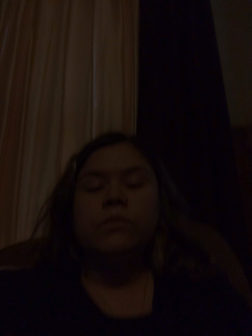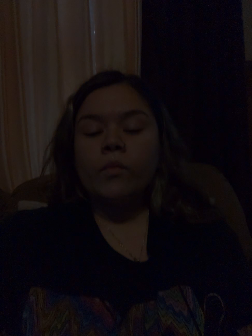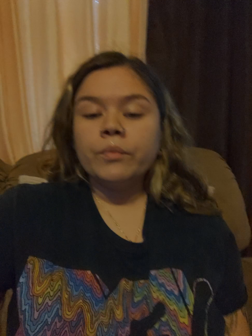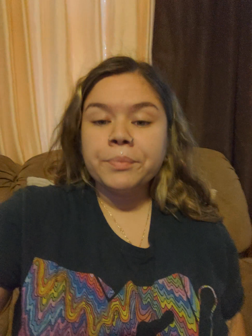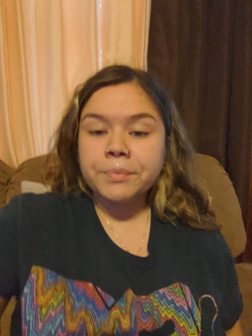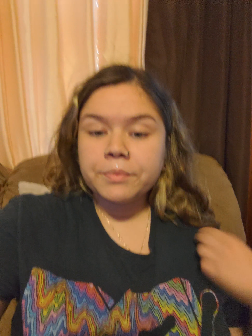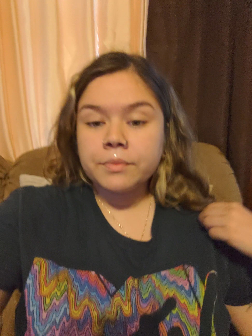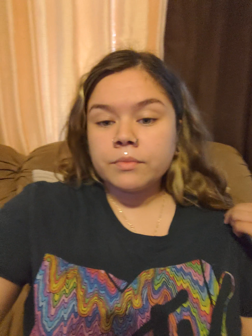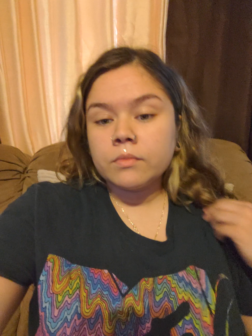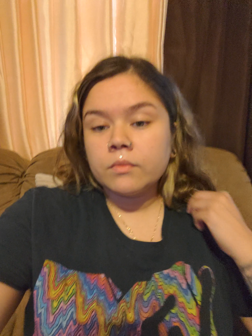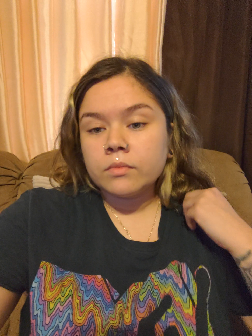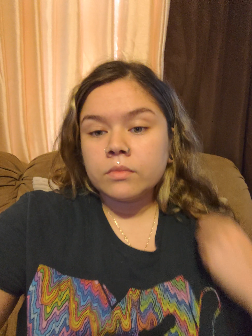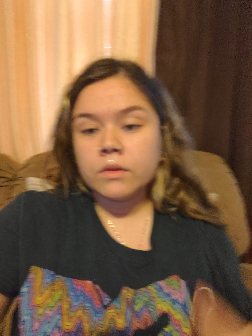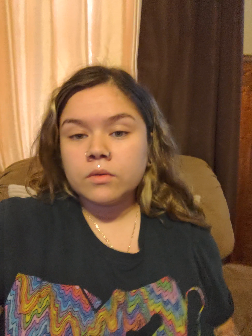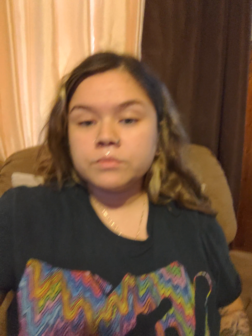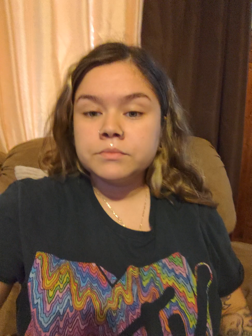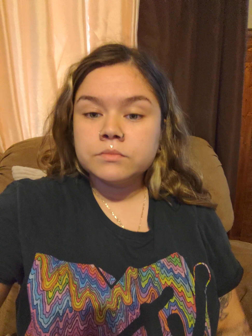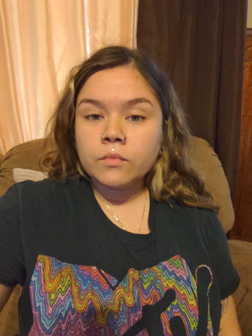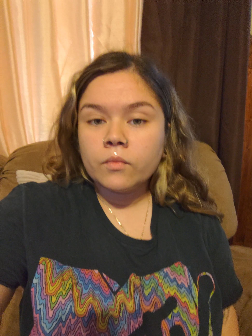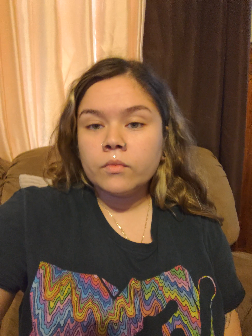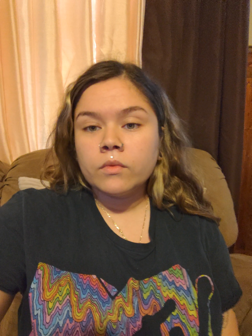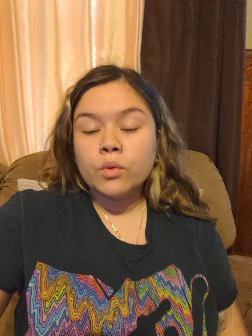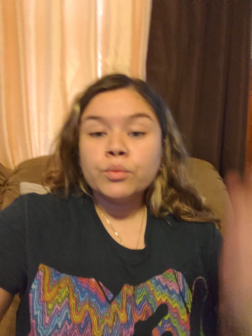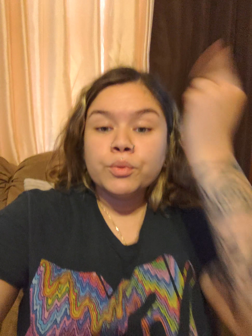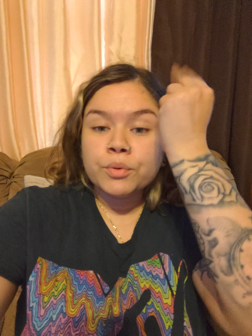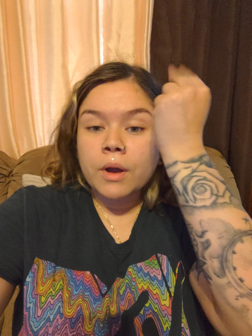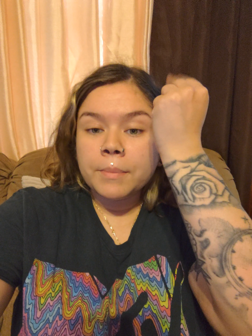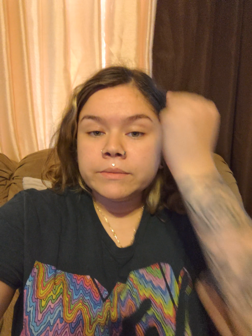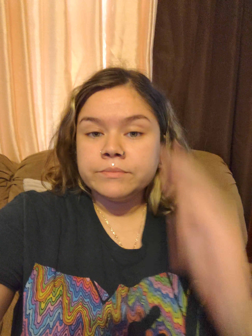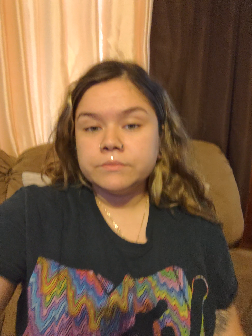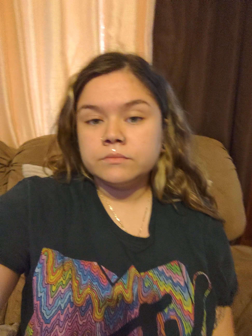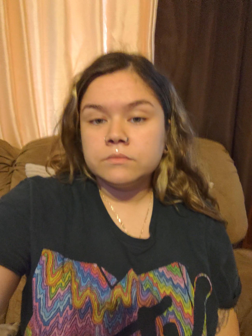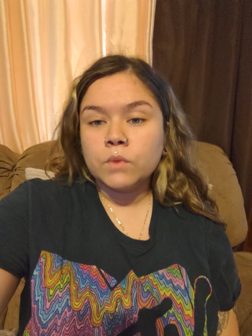rabbit